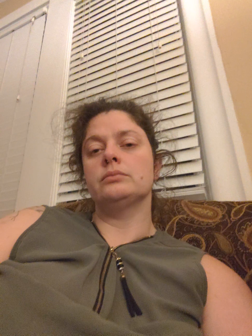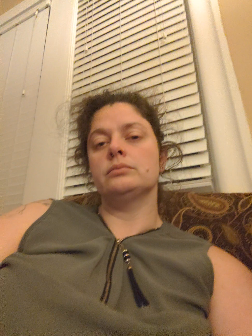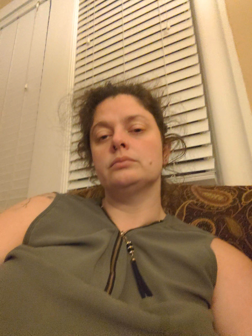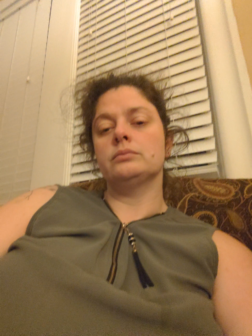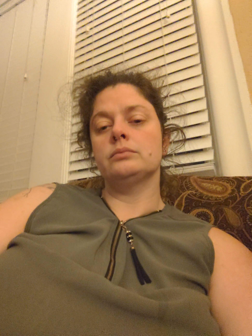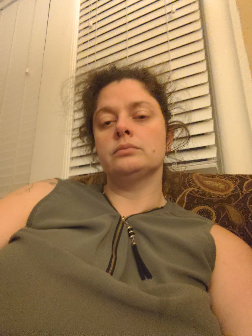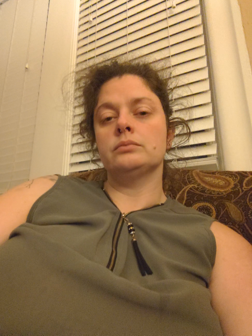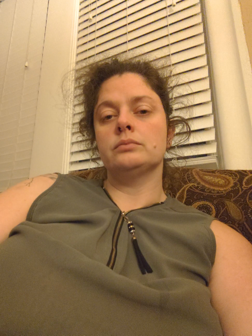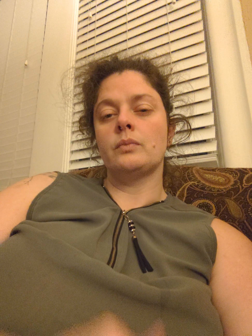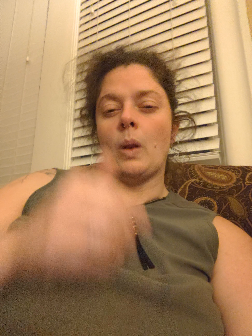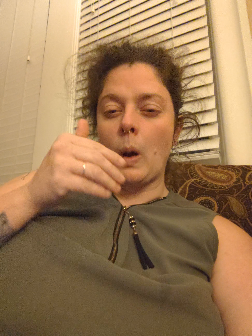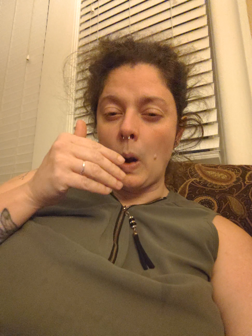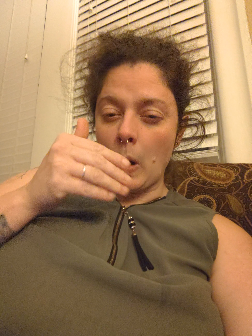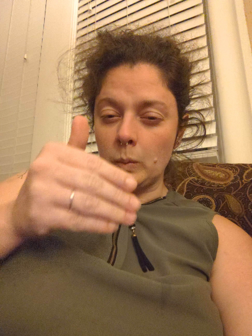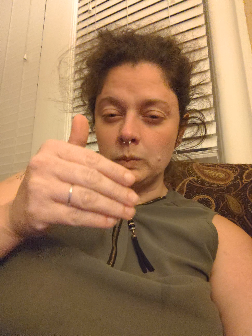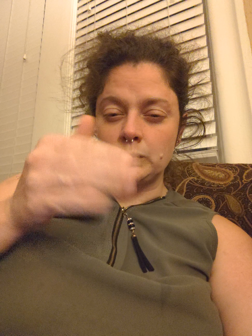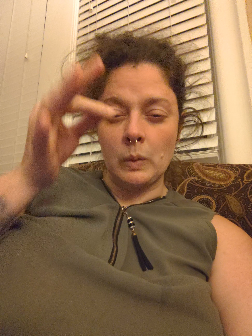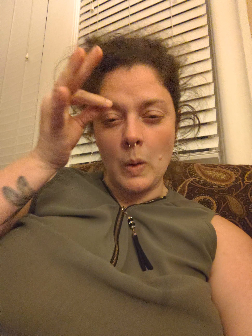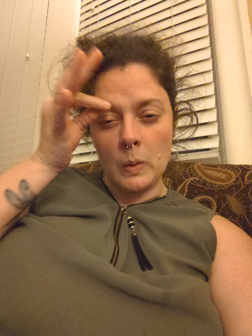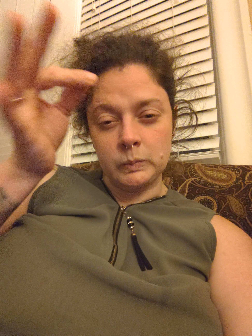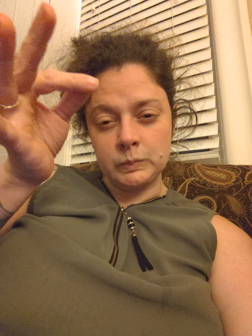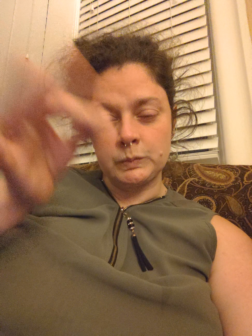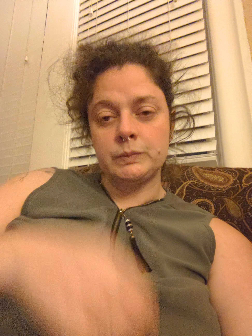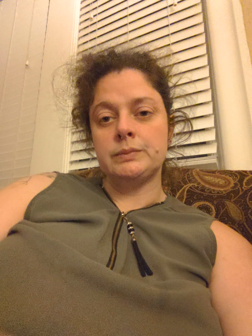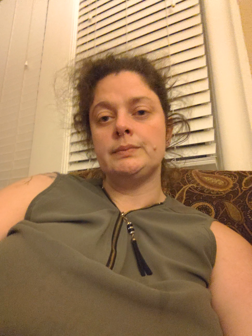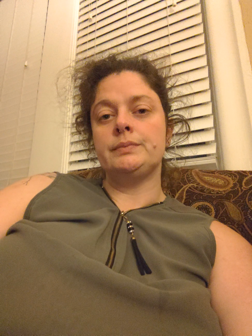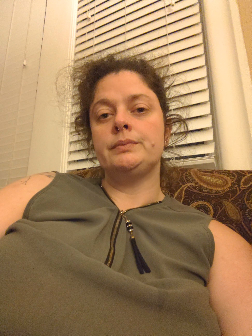close